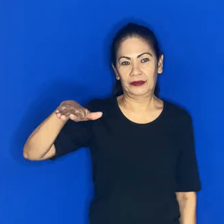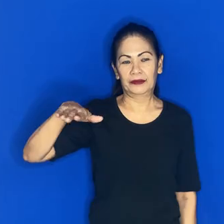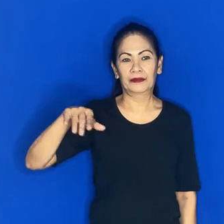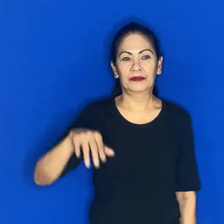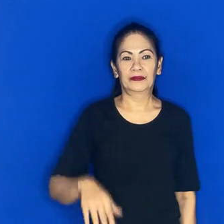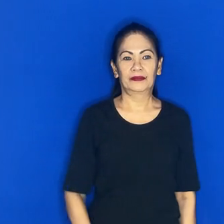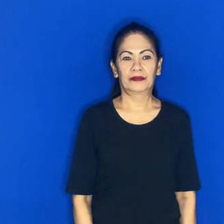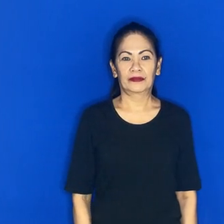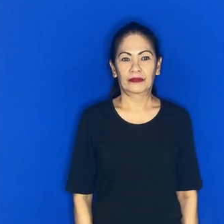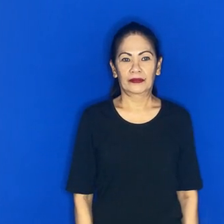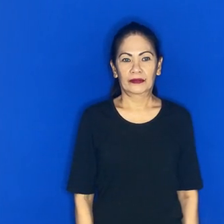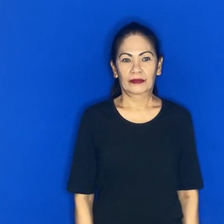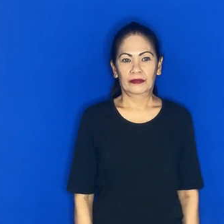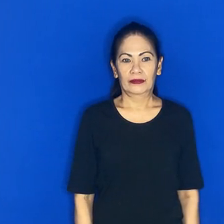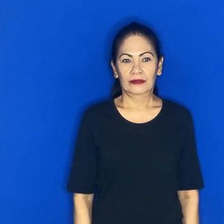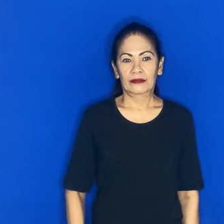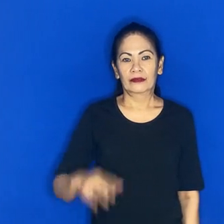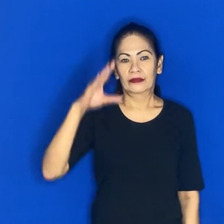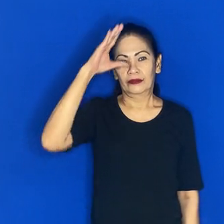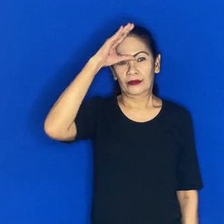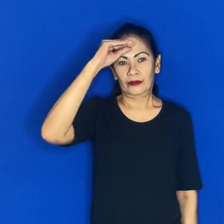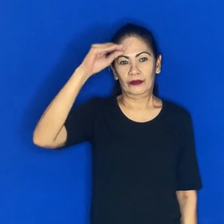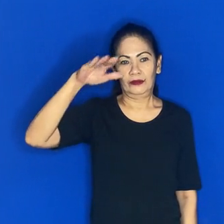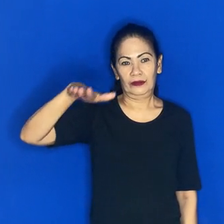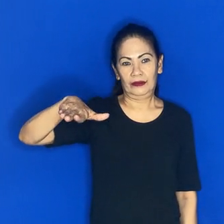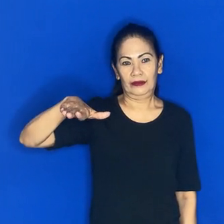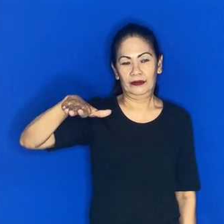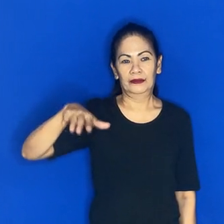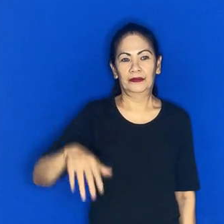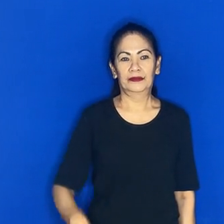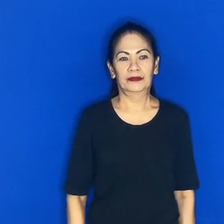boy